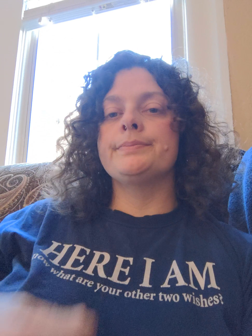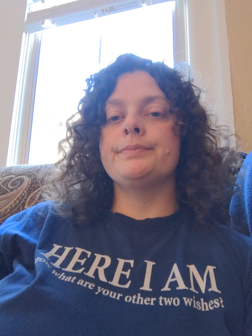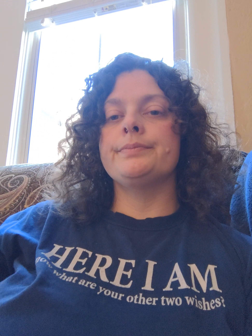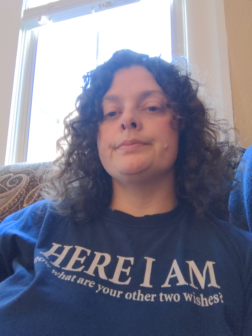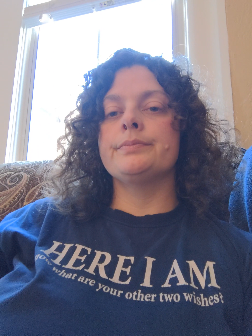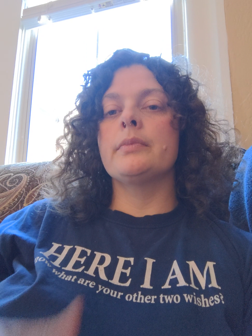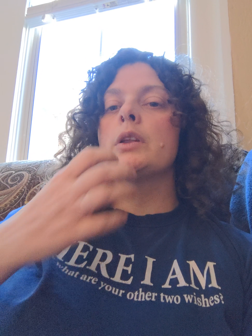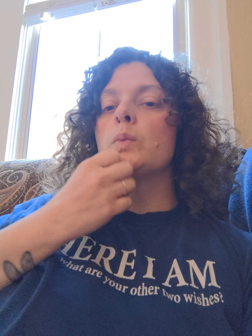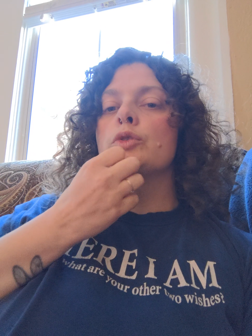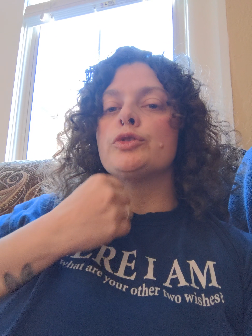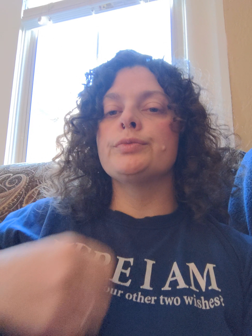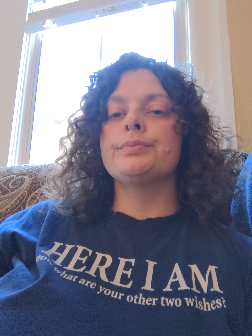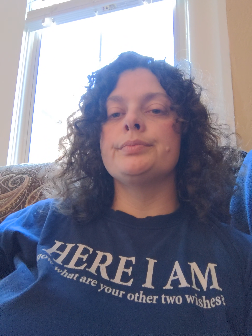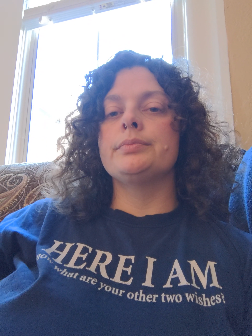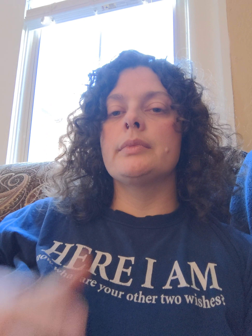underwear